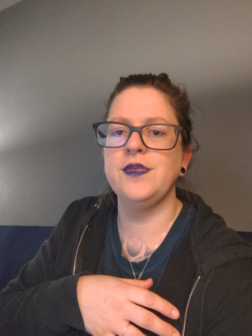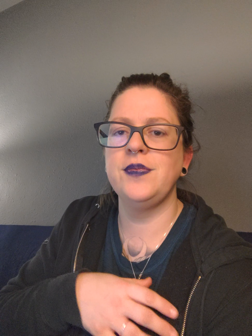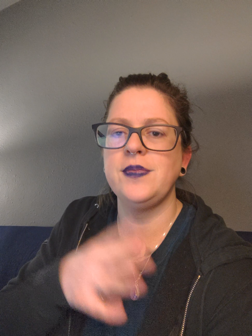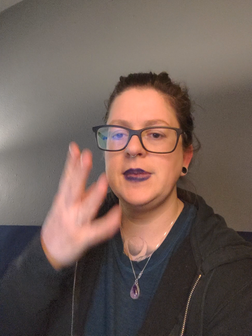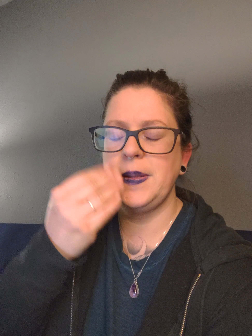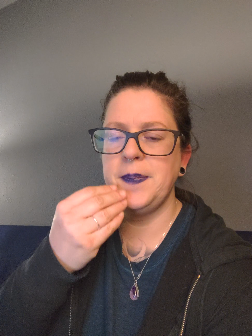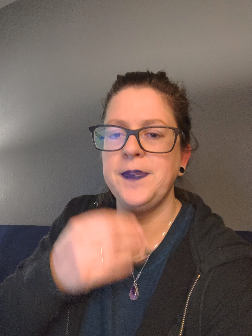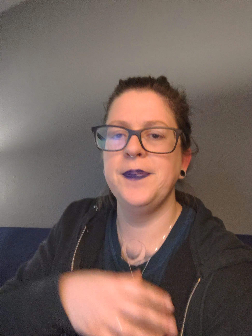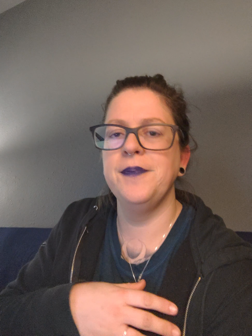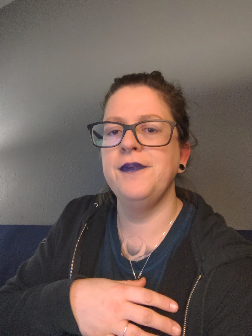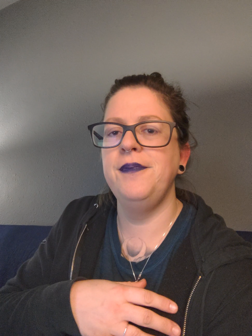nap